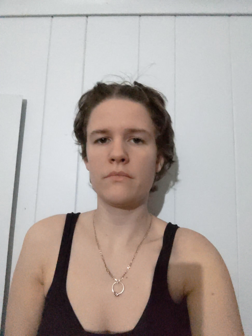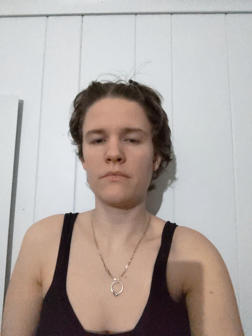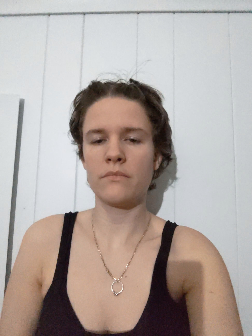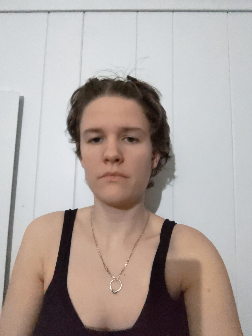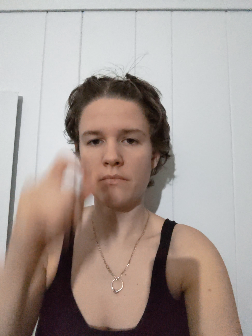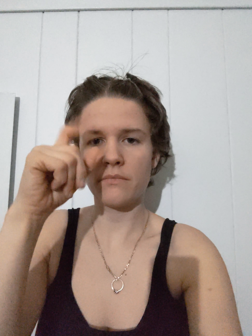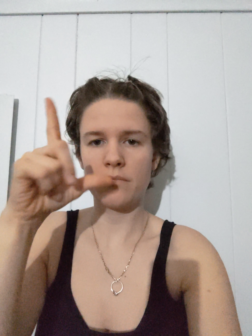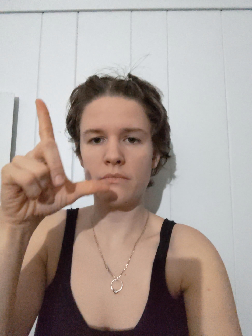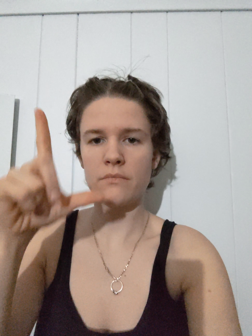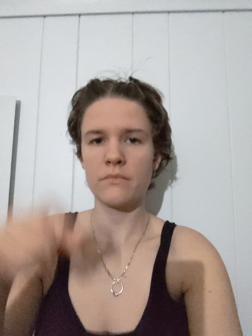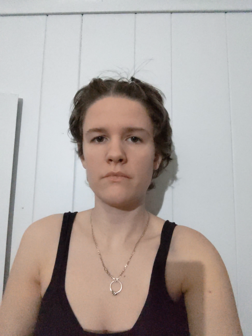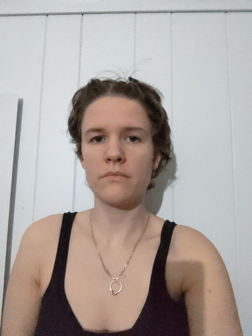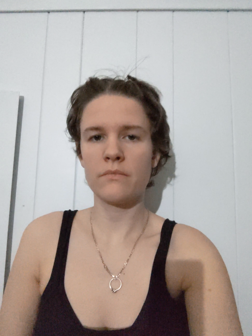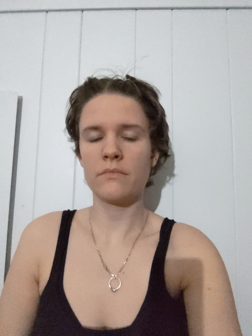wake